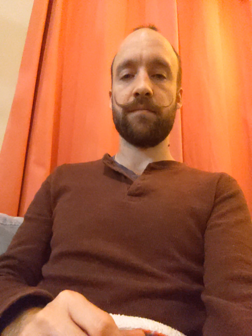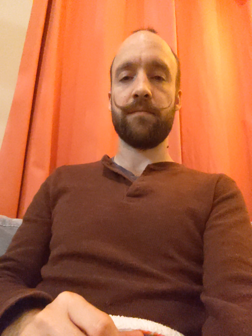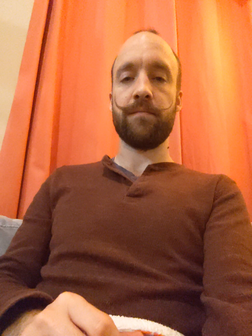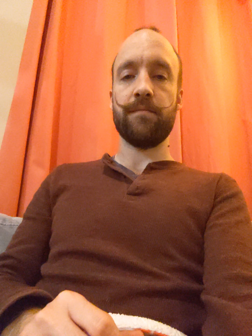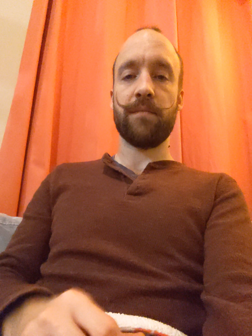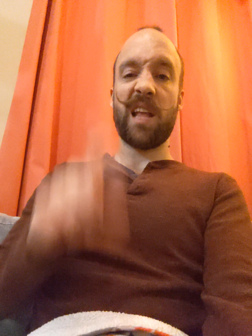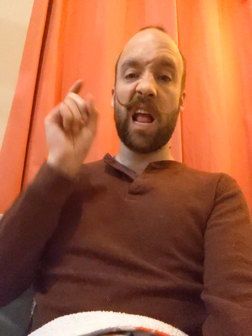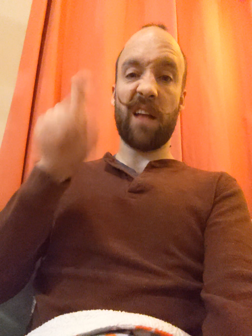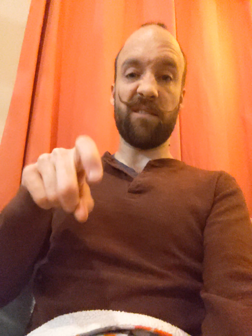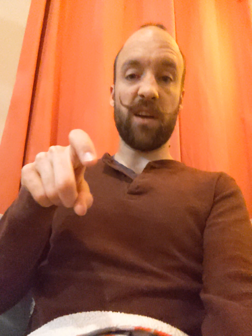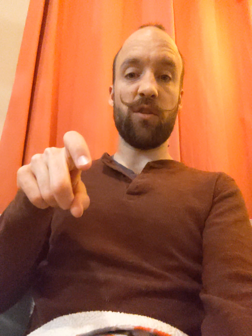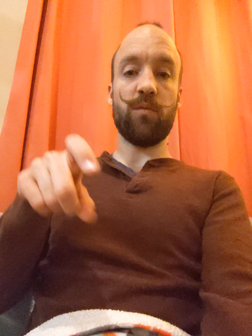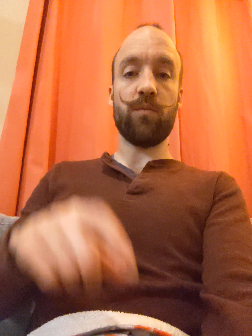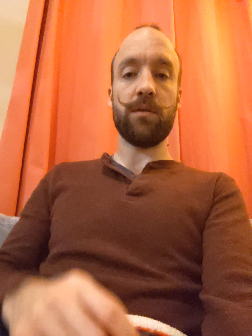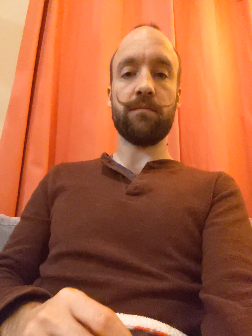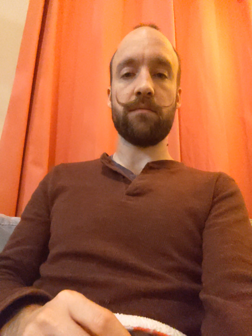have to